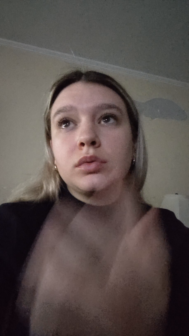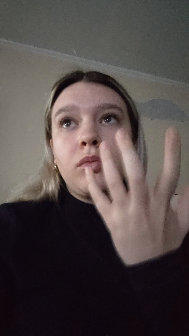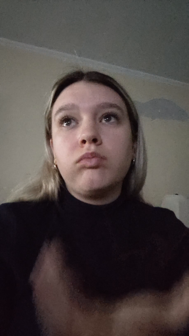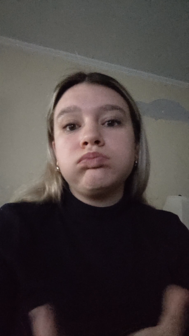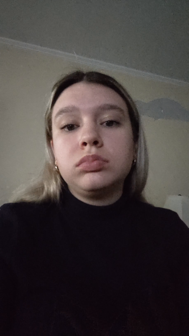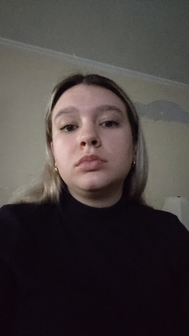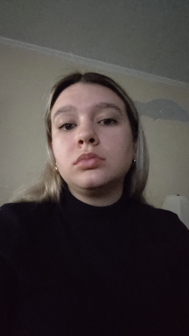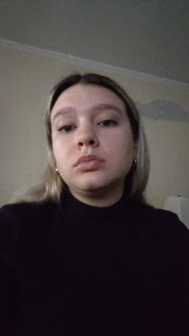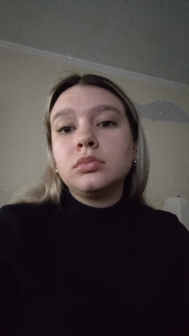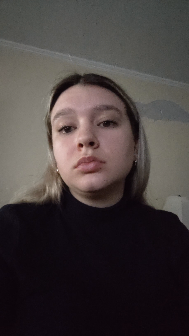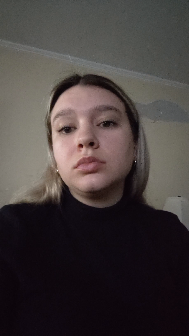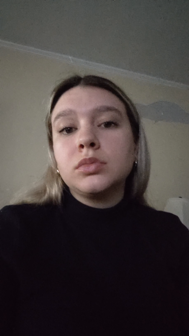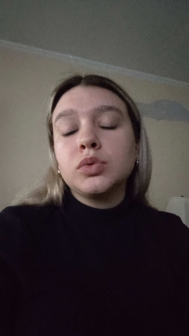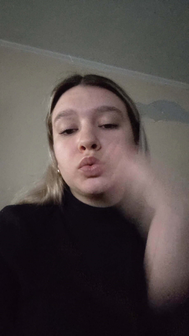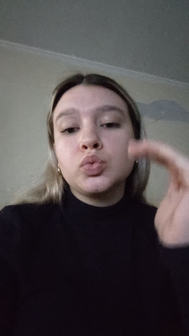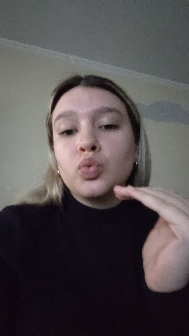short